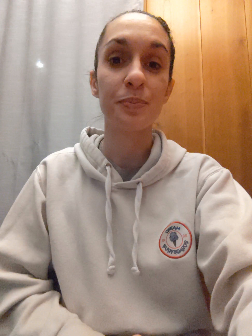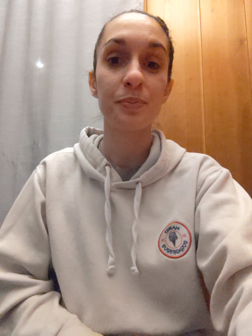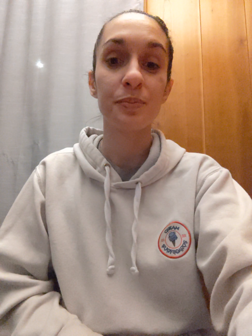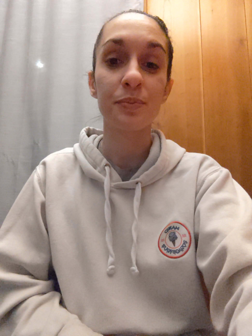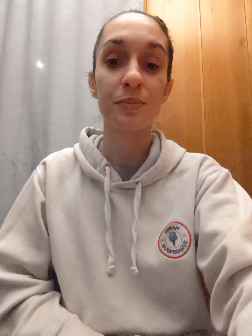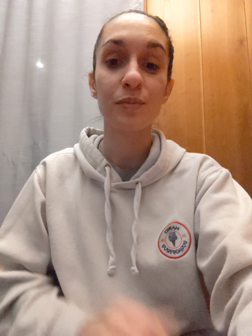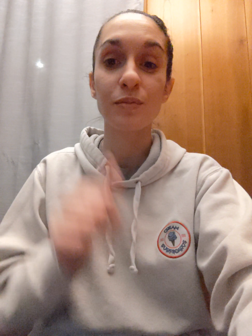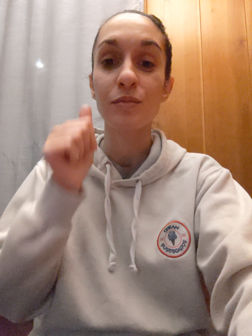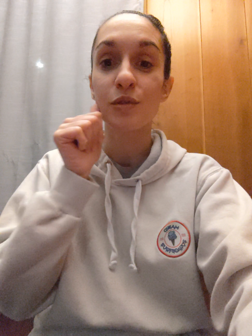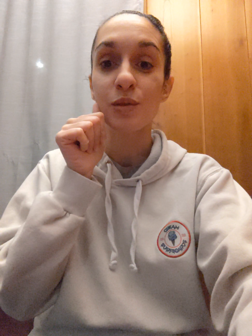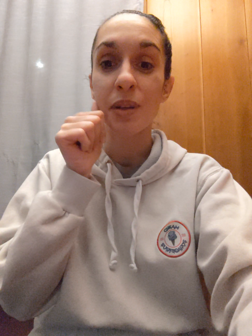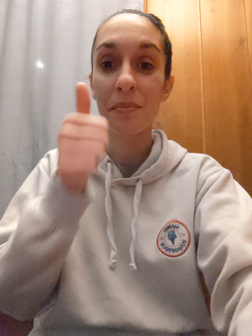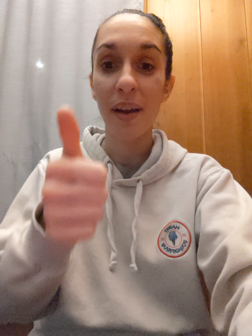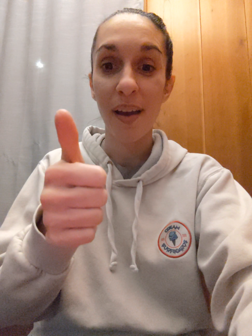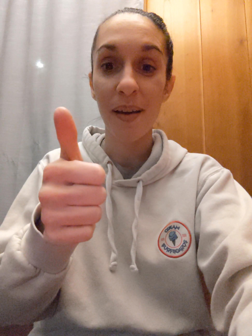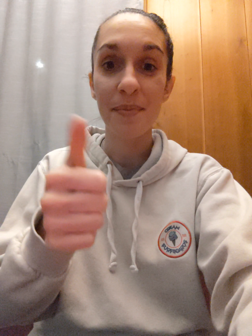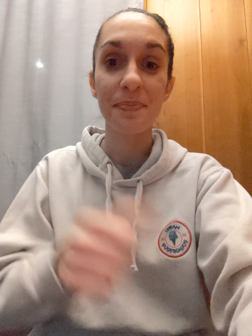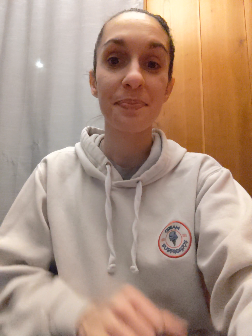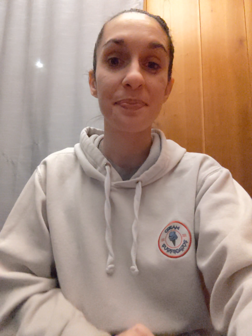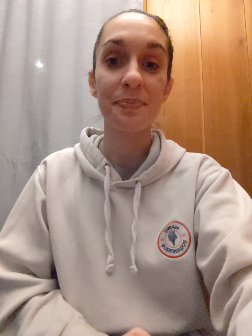tomorrow